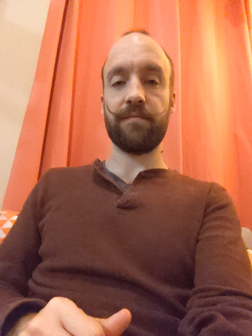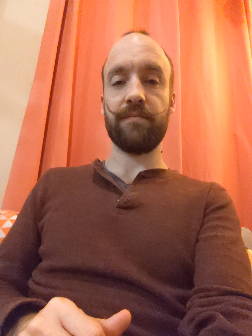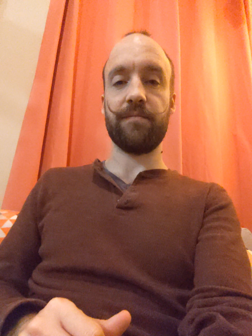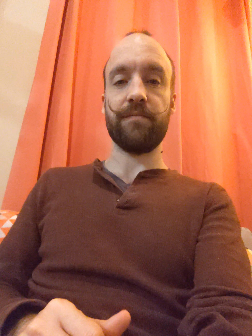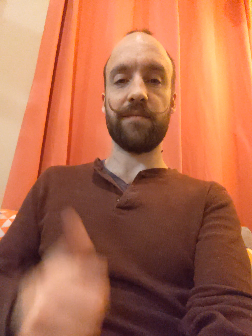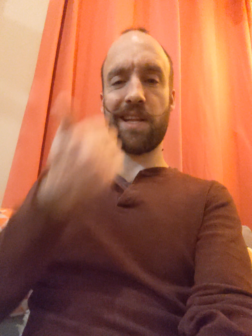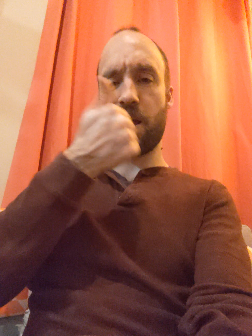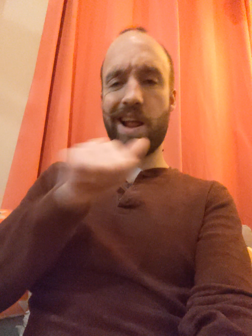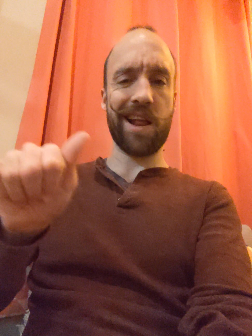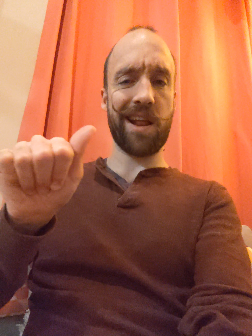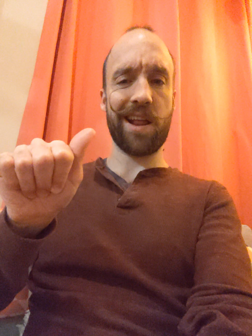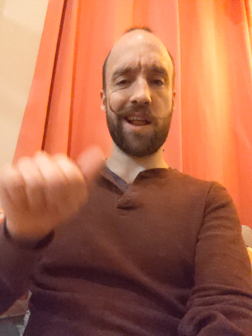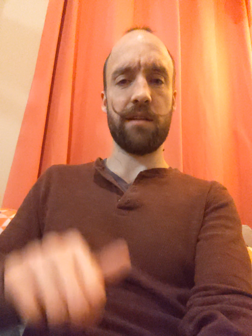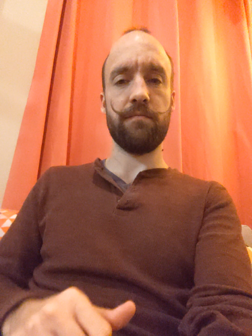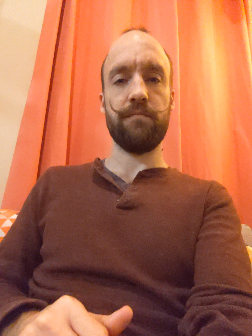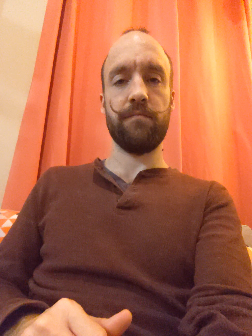any